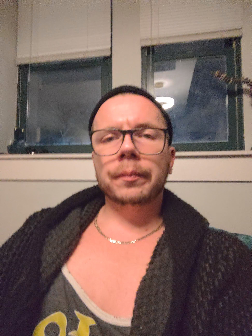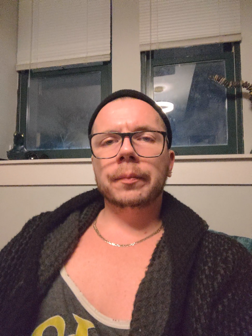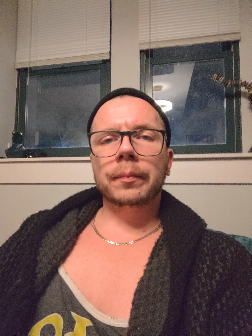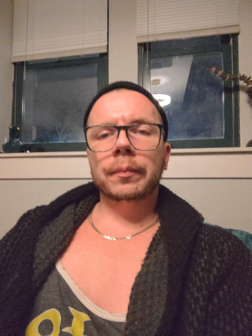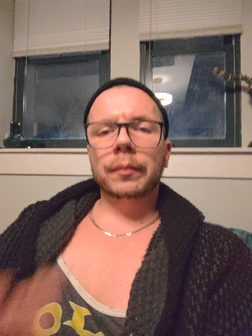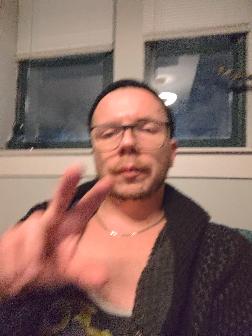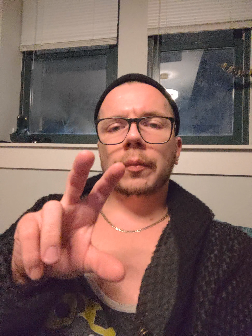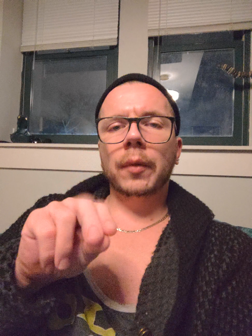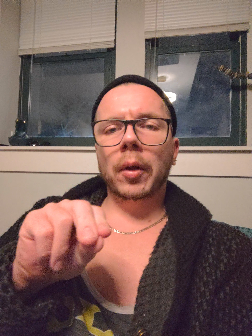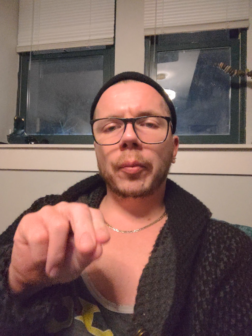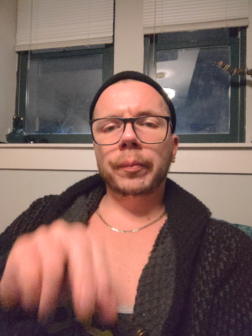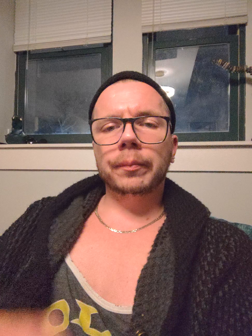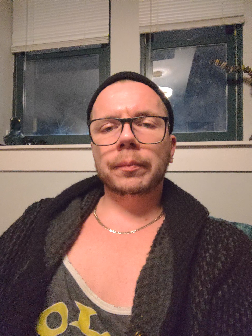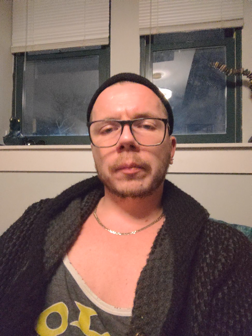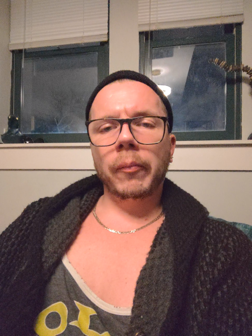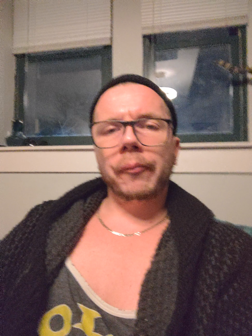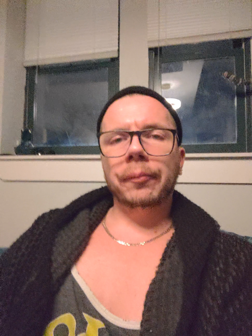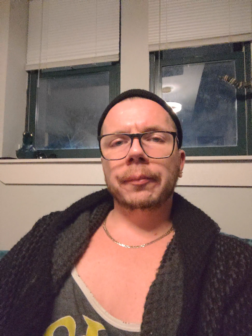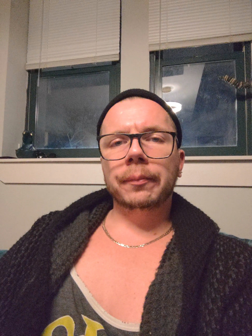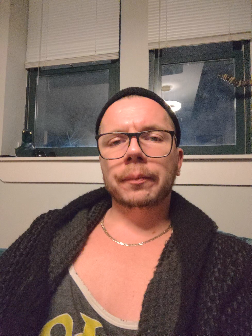no